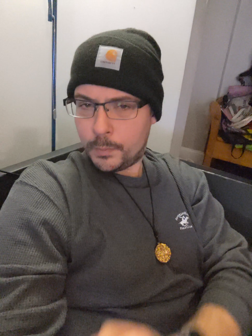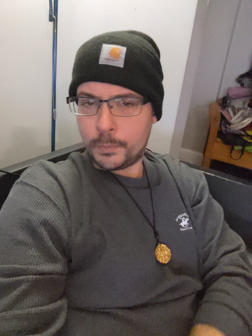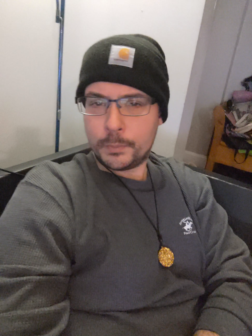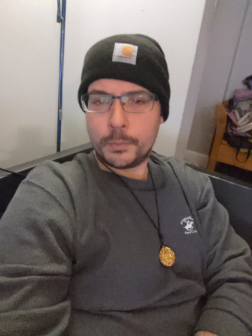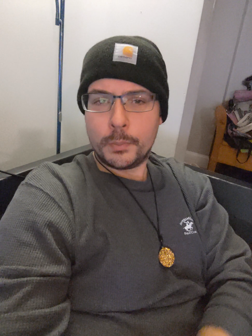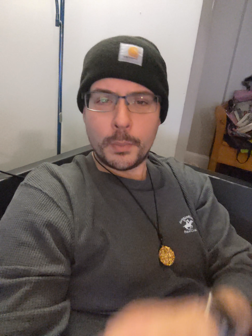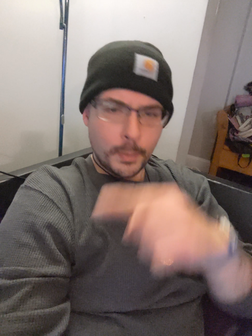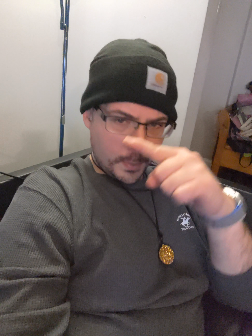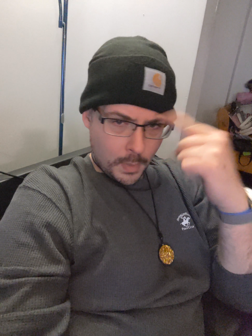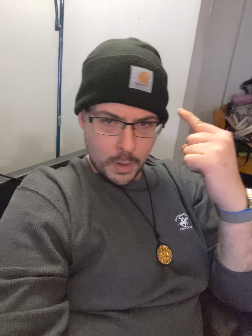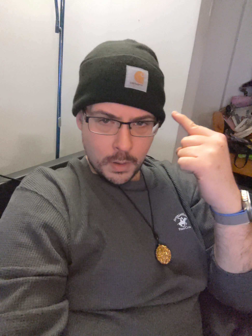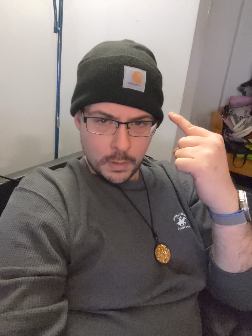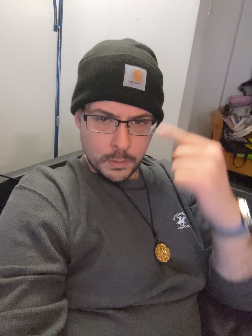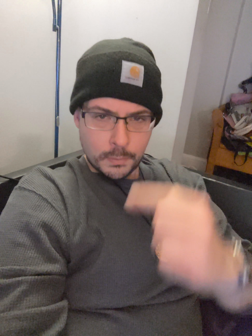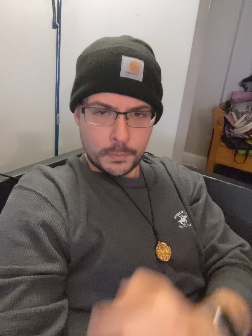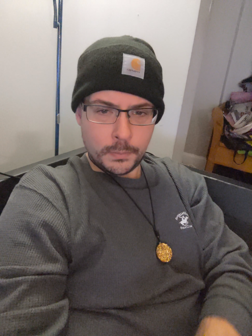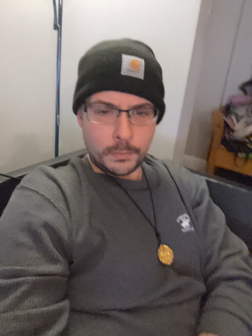black